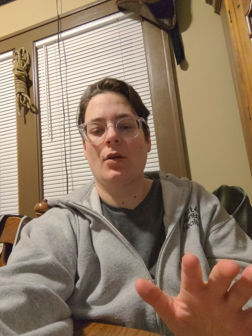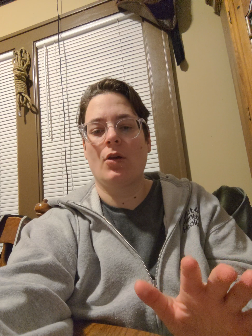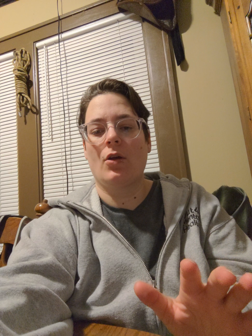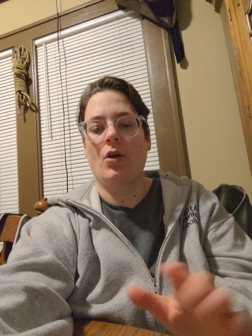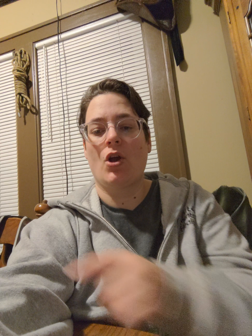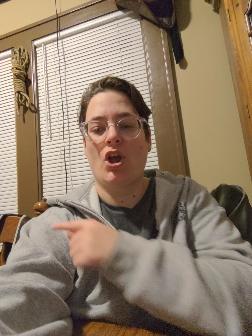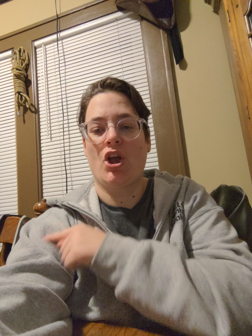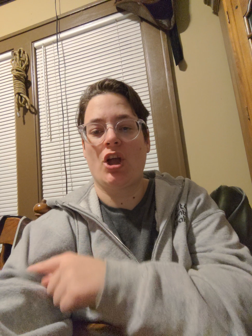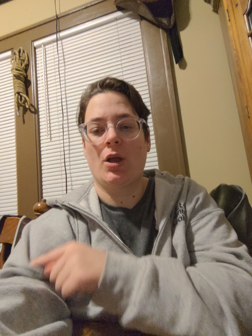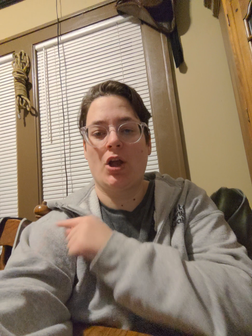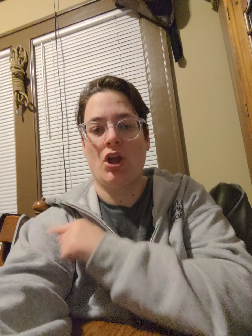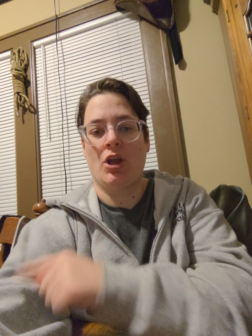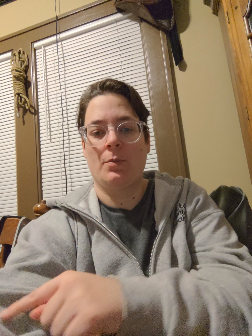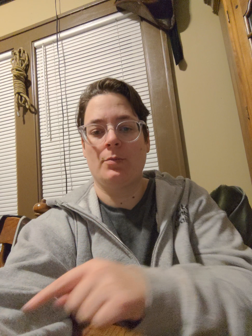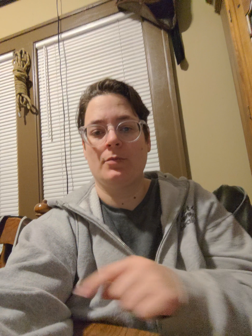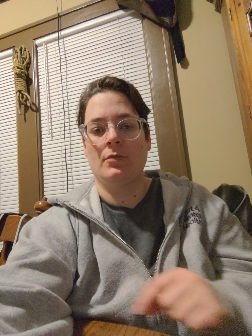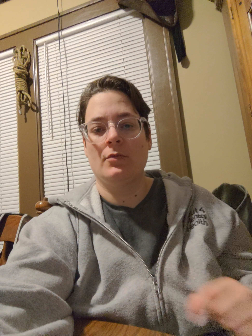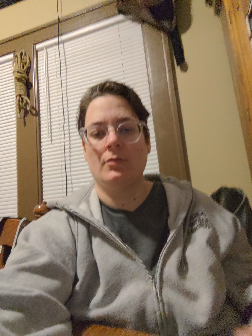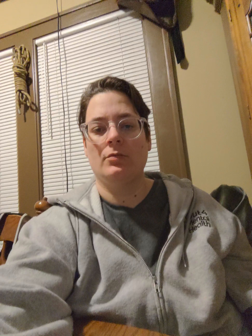arm